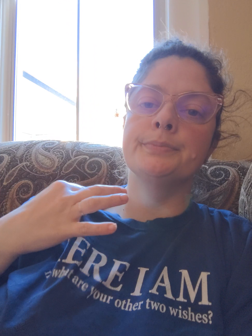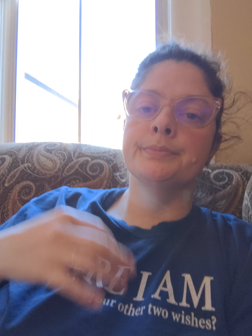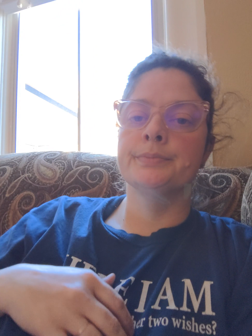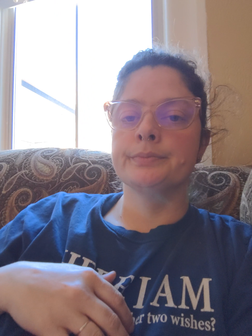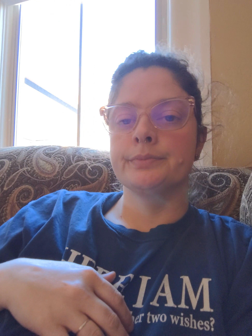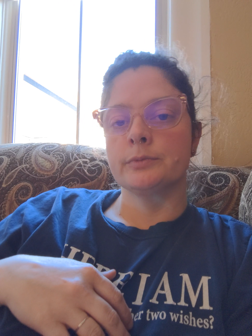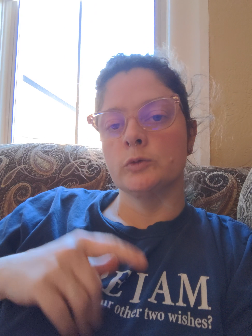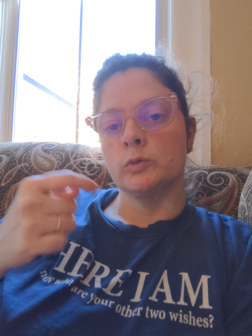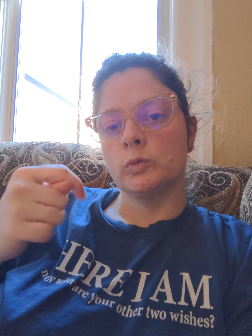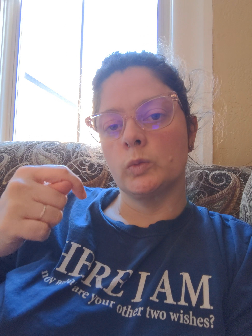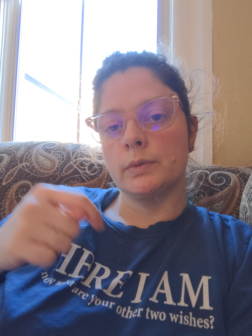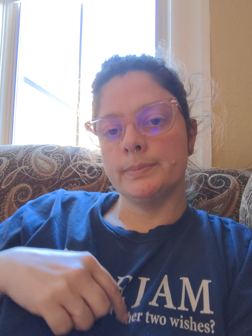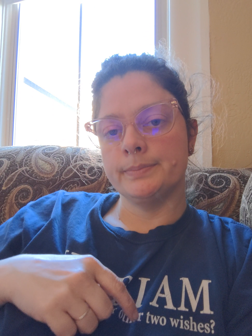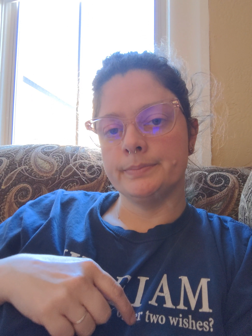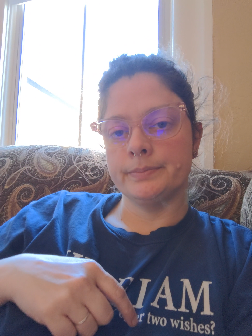toy